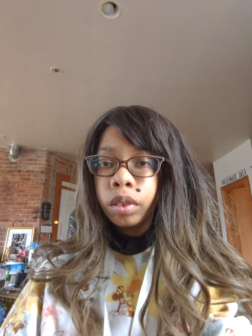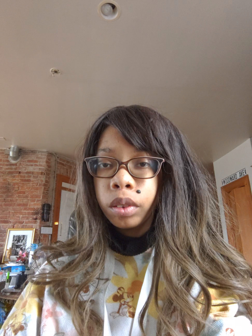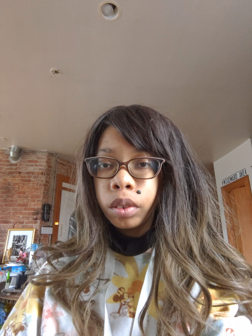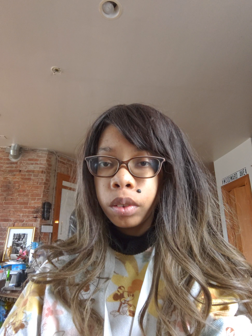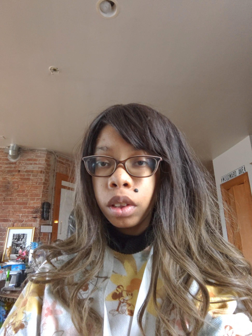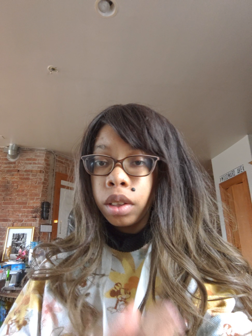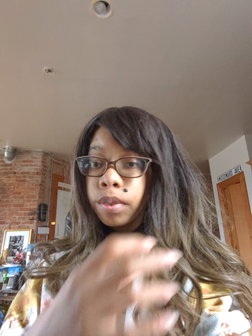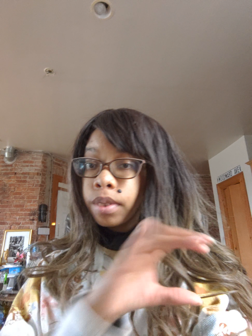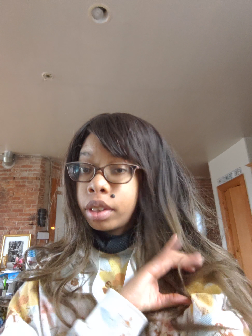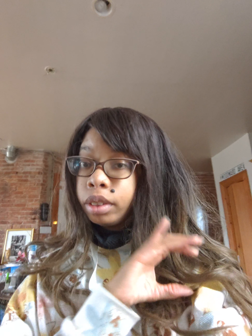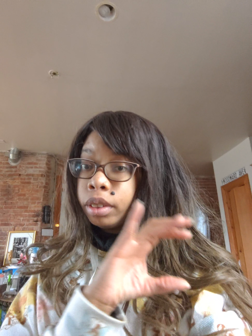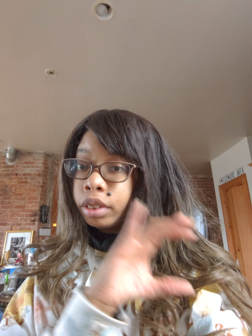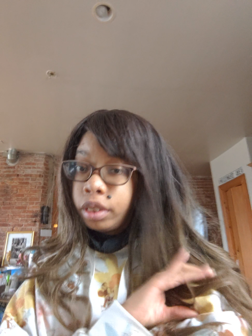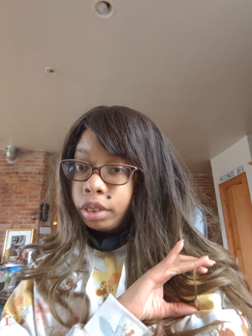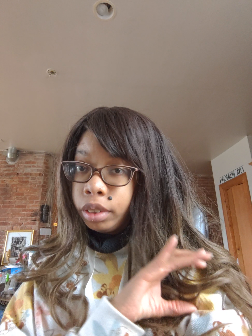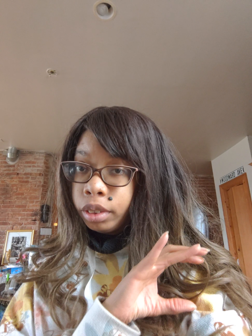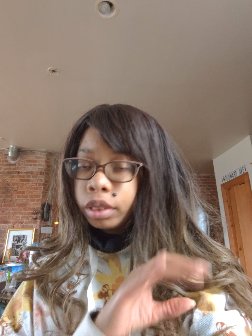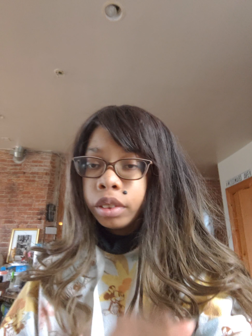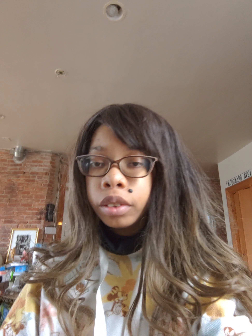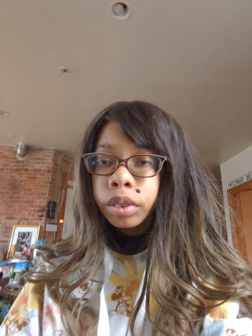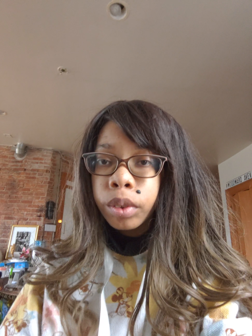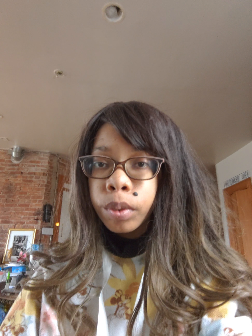police